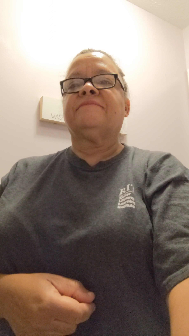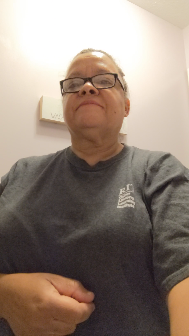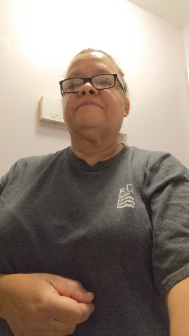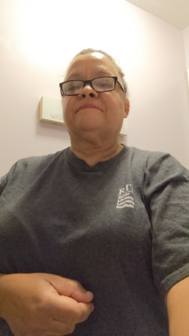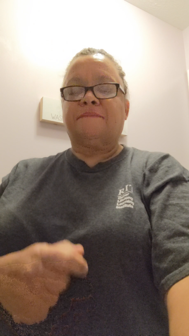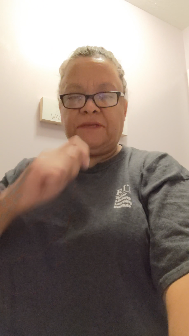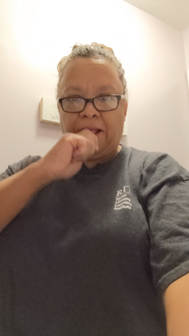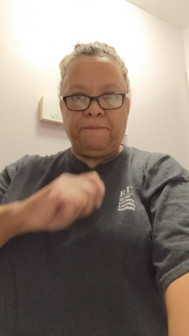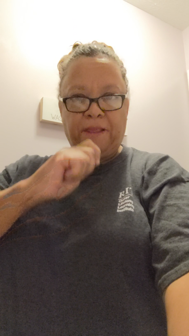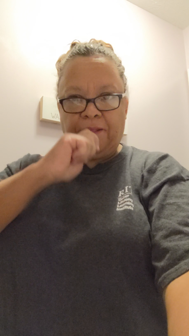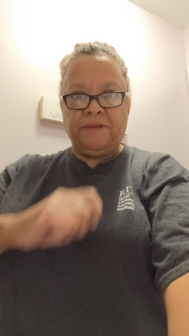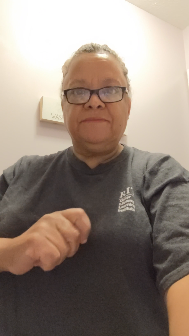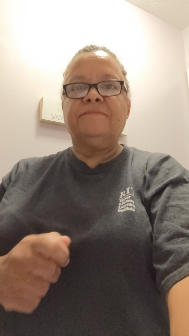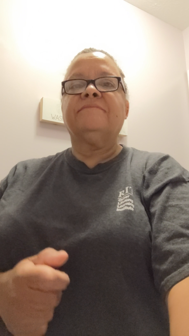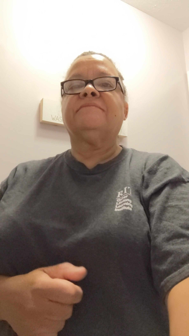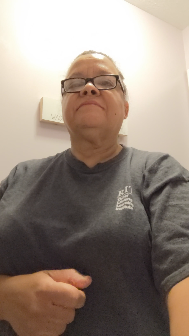popsicle